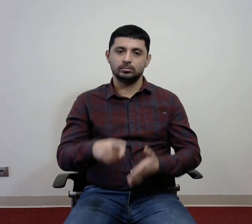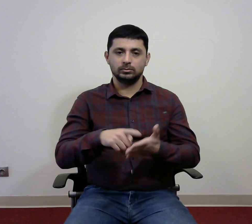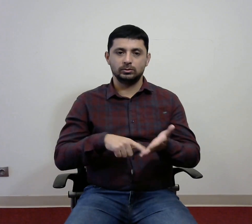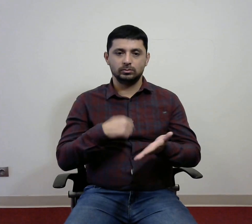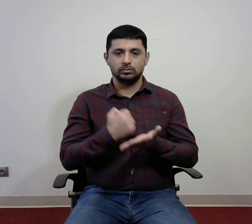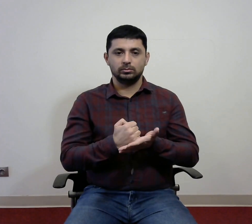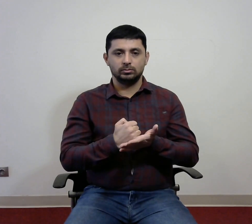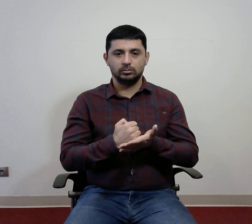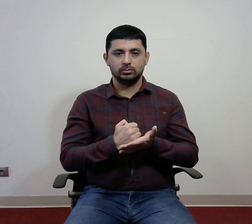notarial